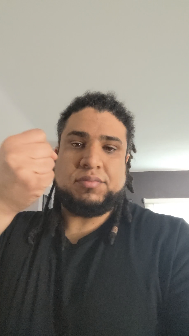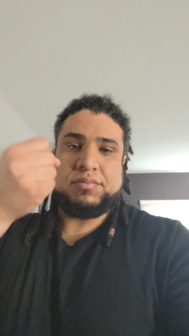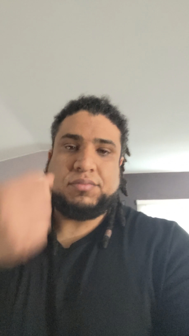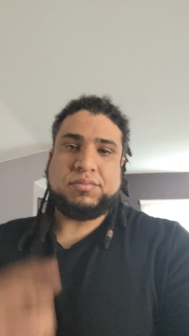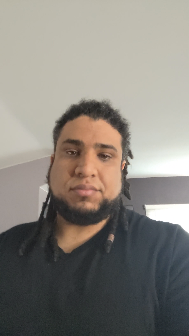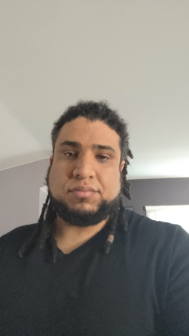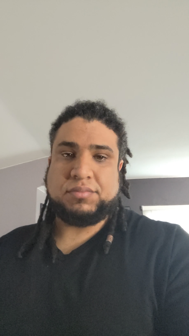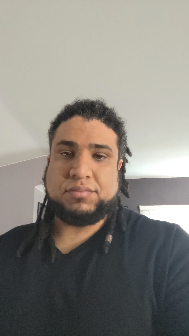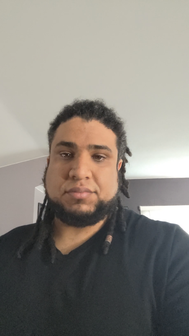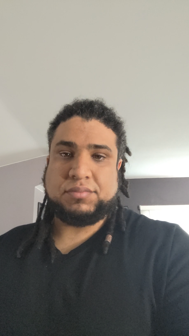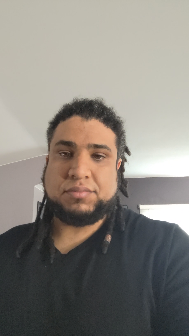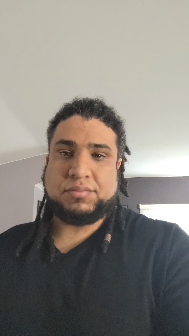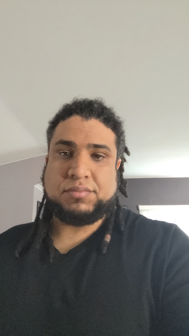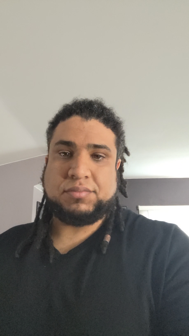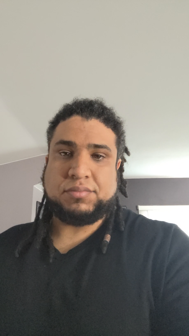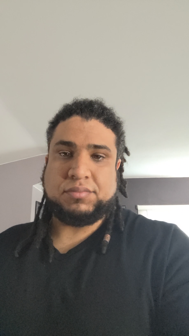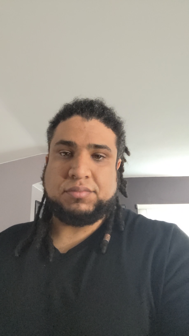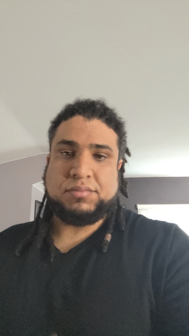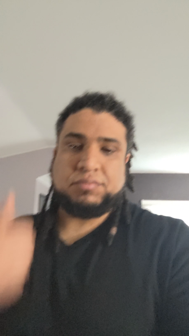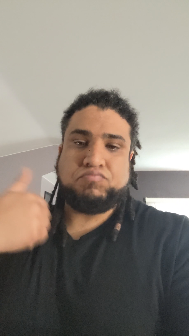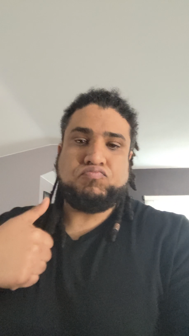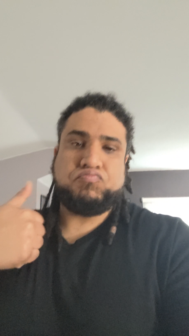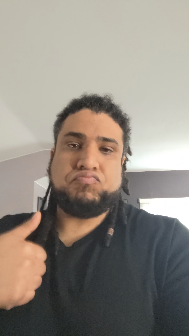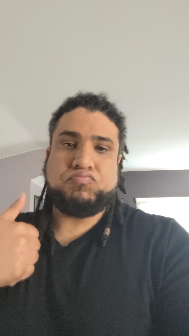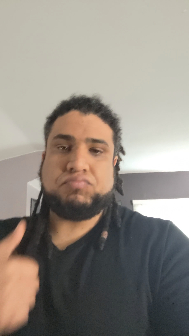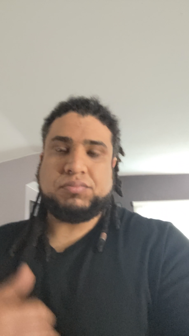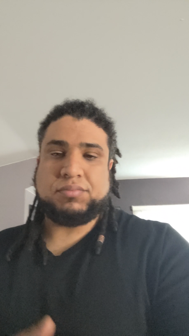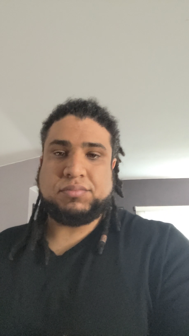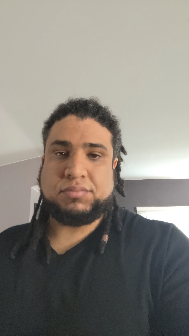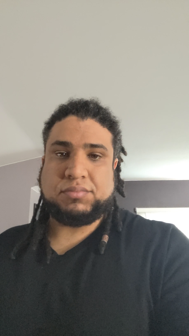bathtub